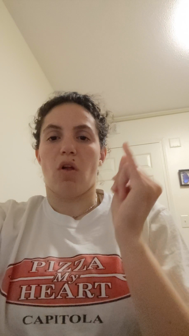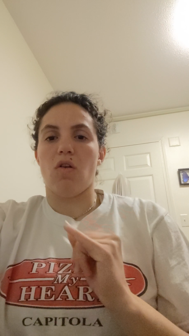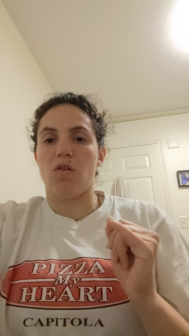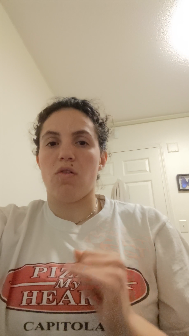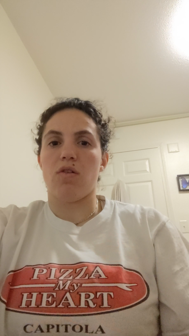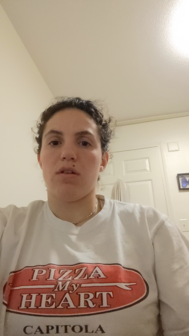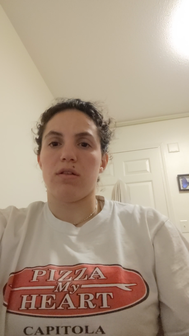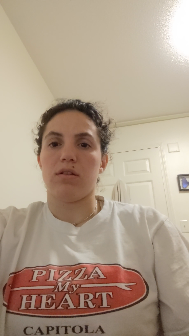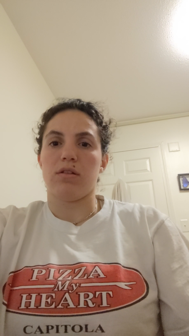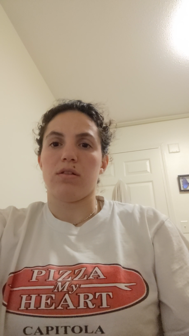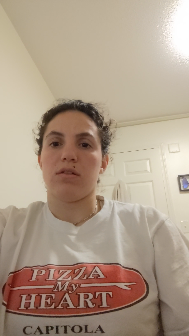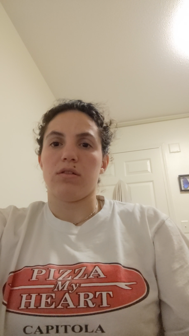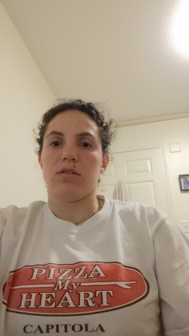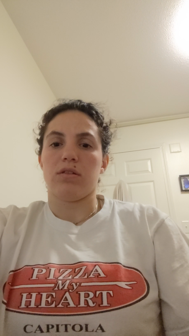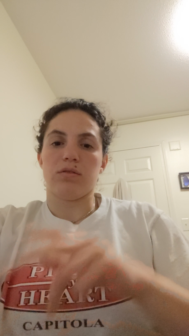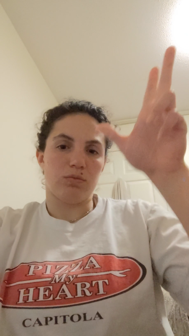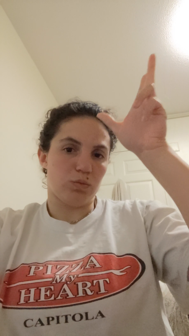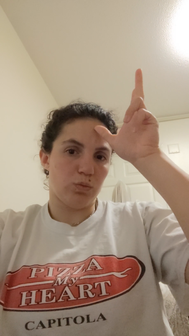rooster